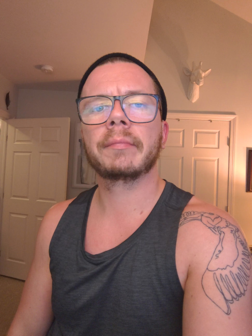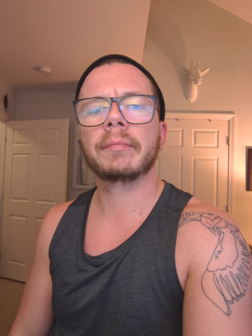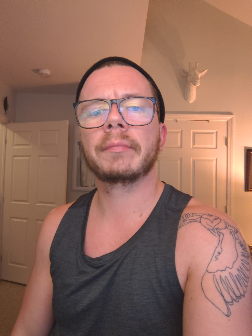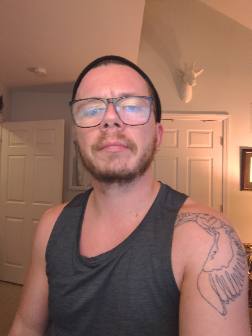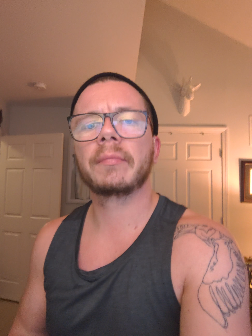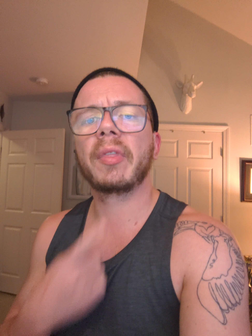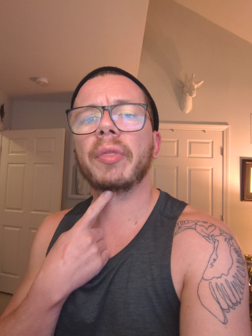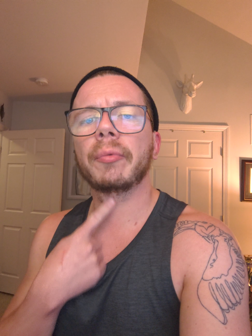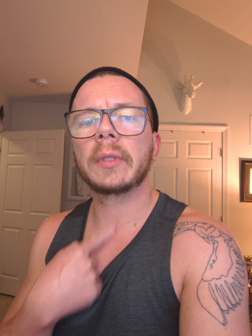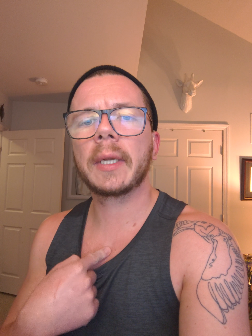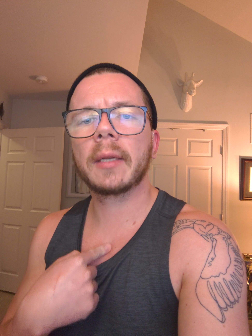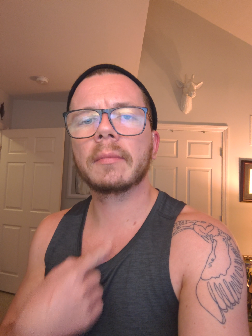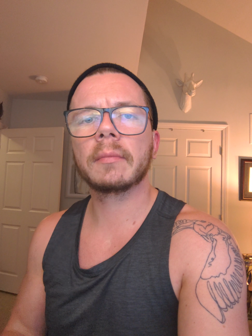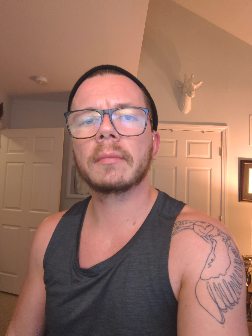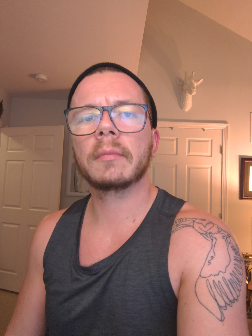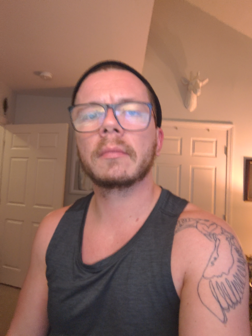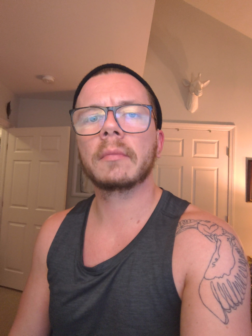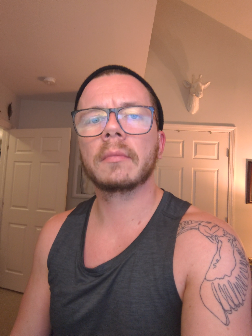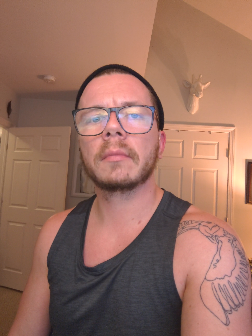thirsty